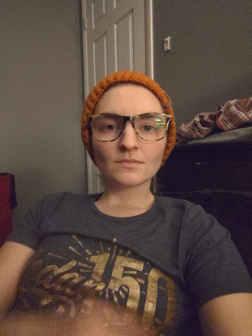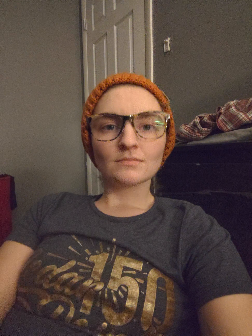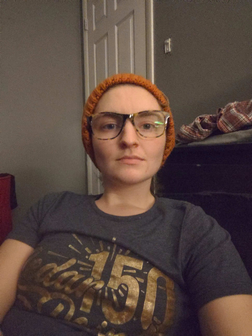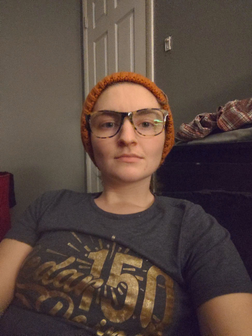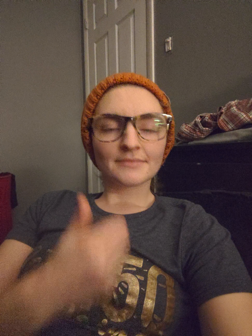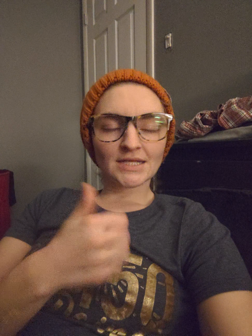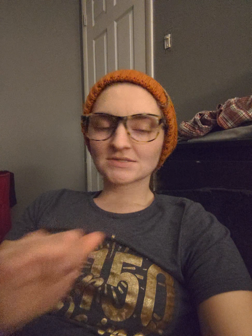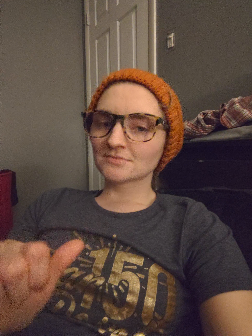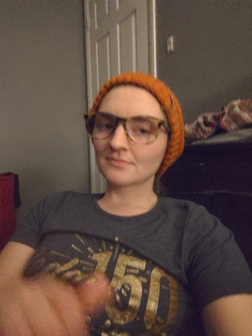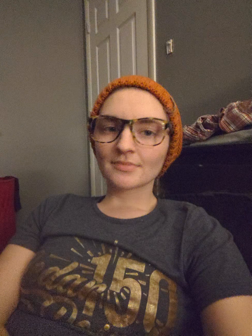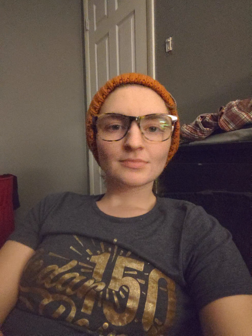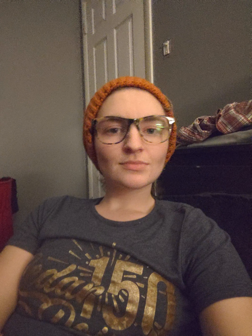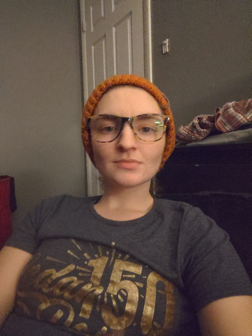any